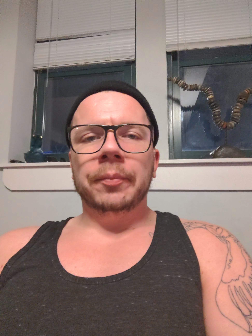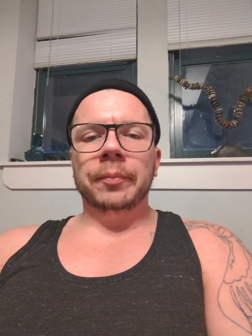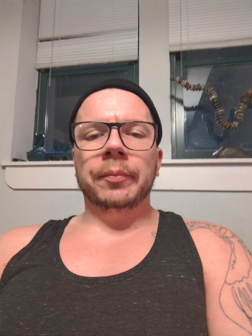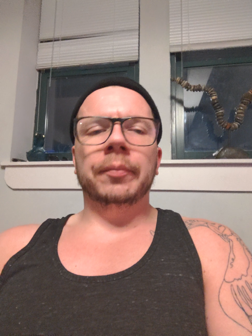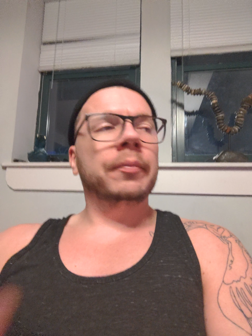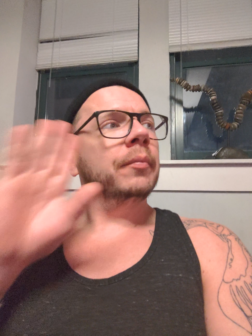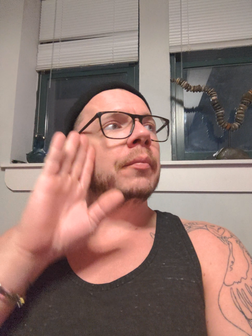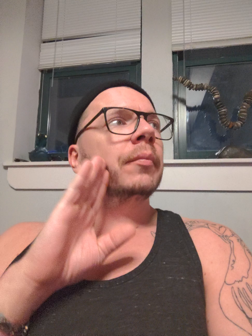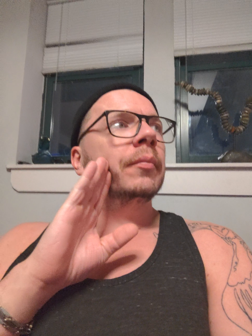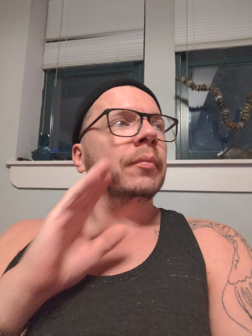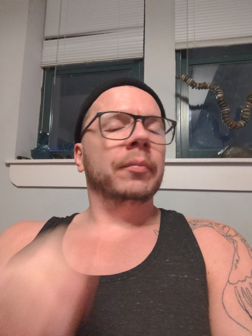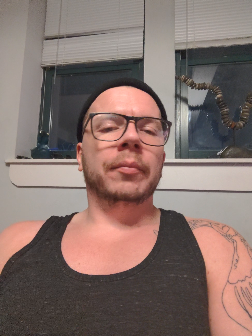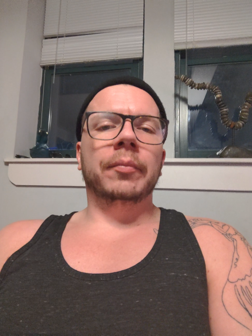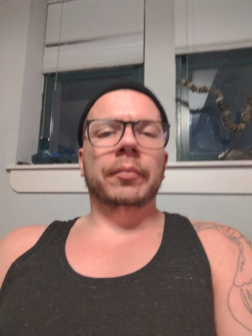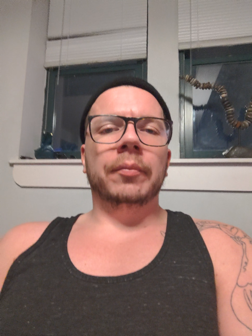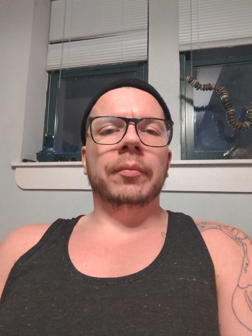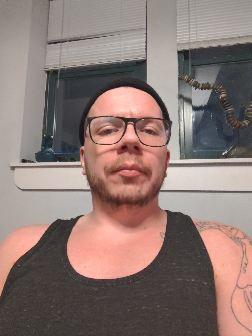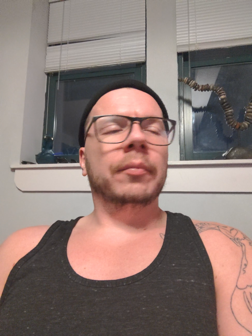brown